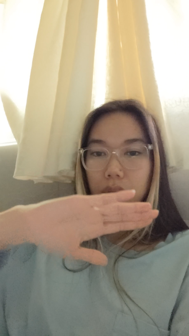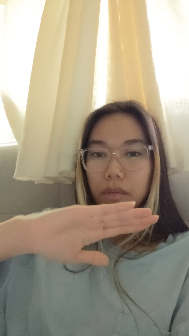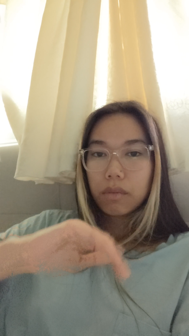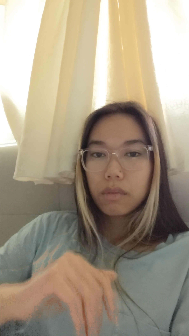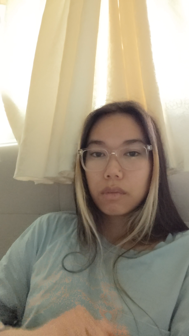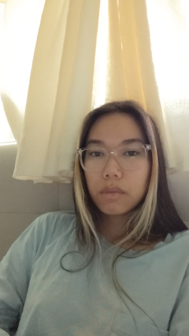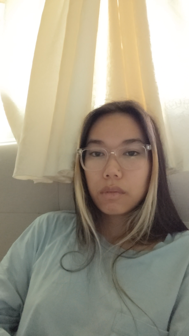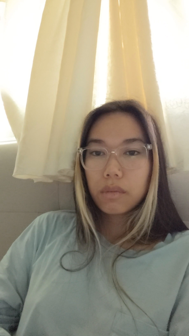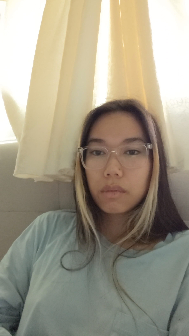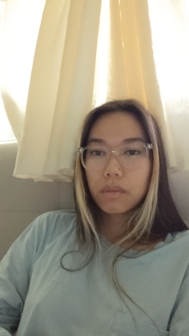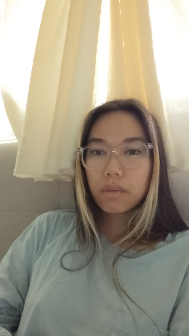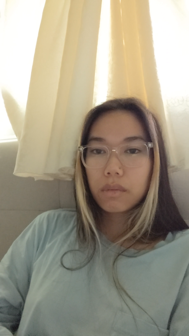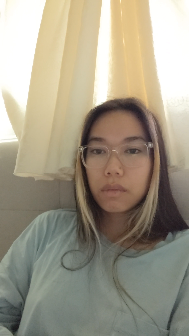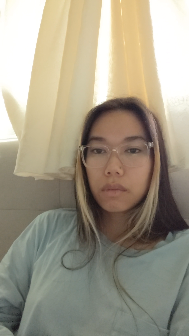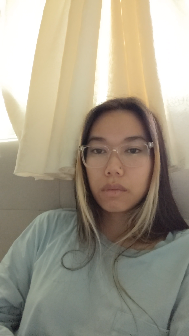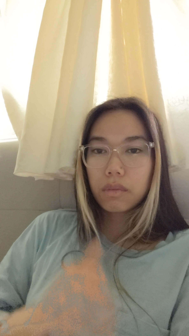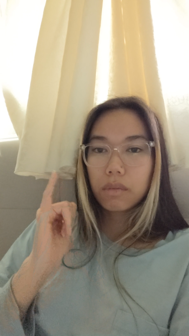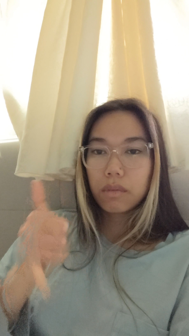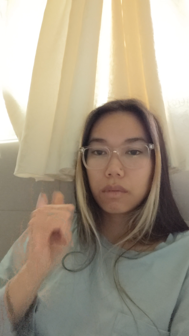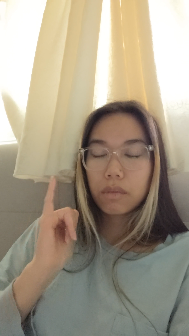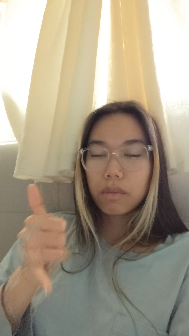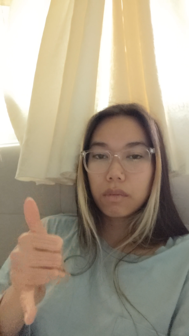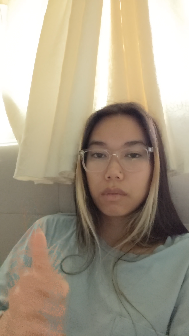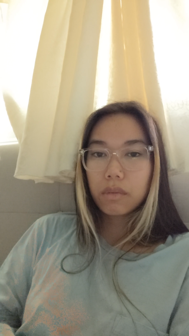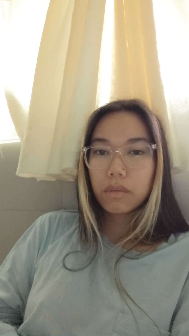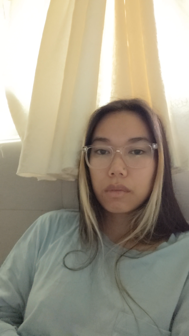rocking chair